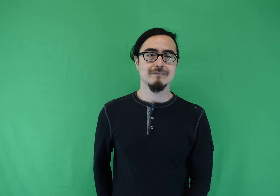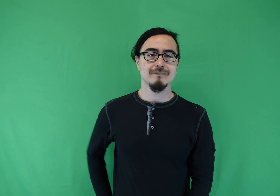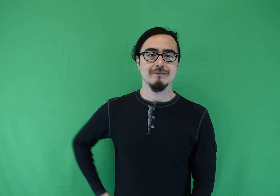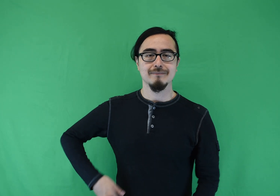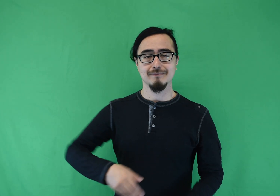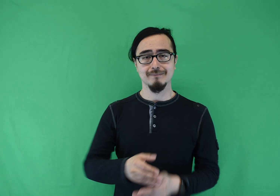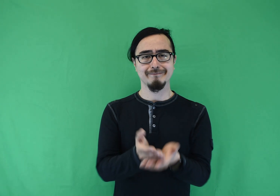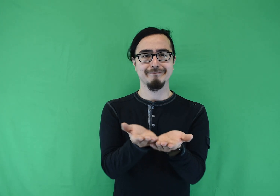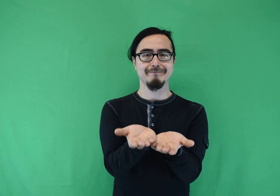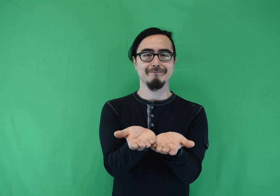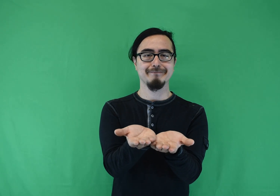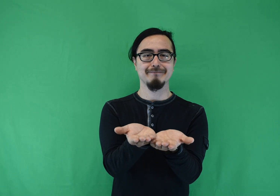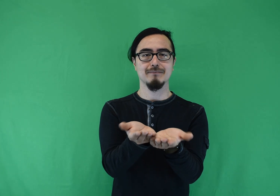cartera